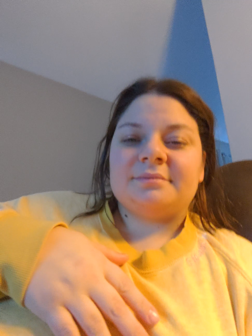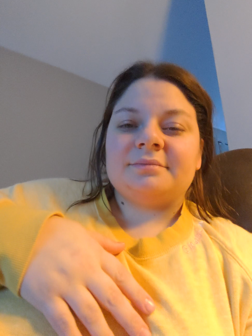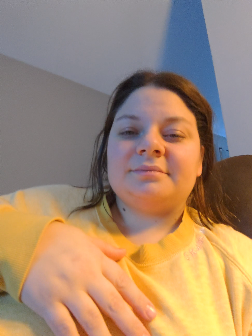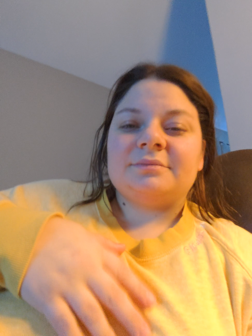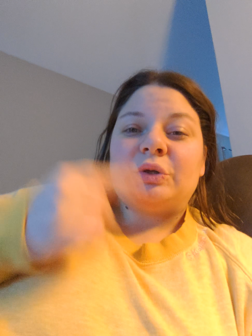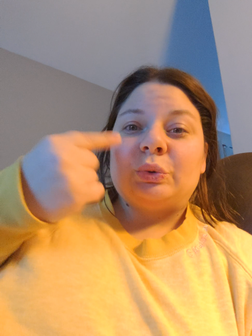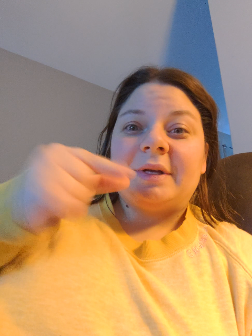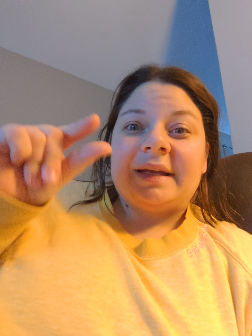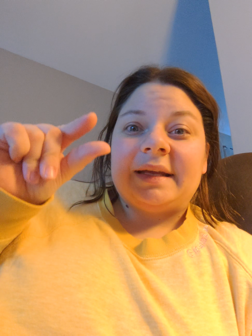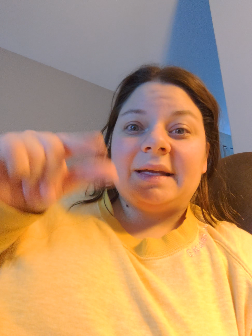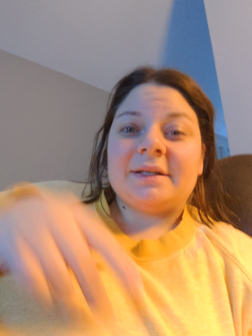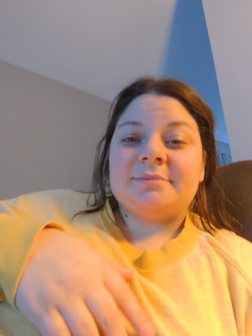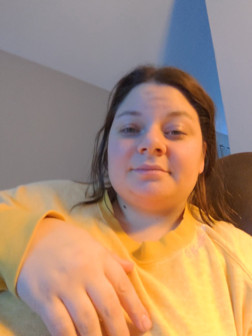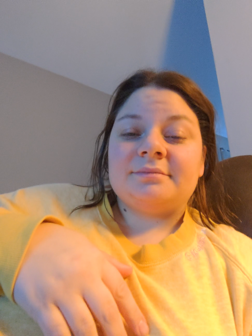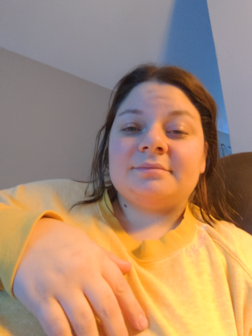green